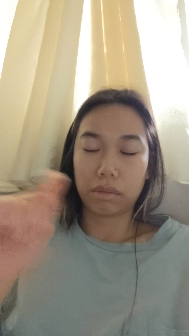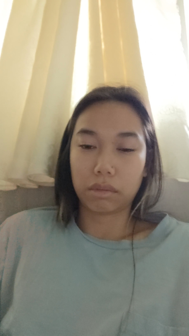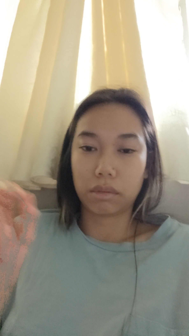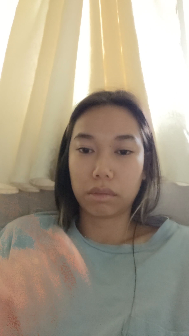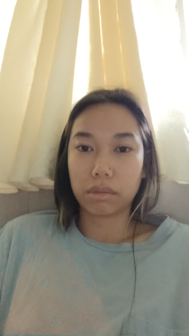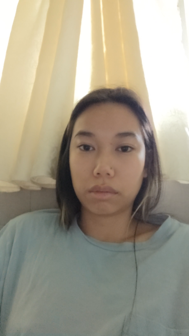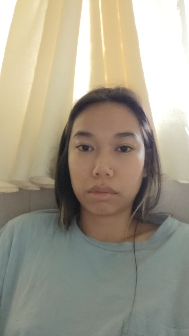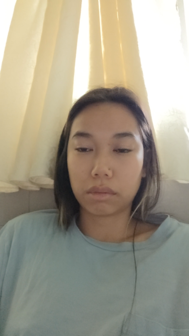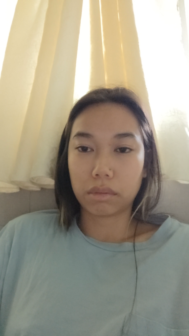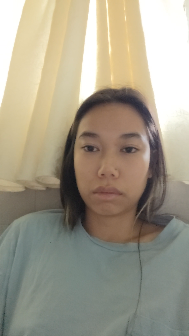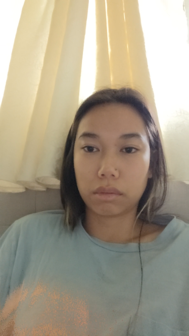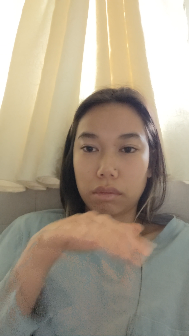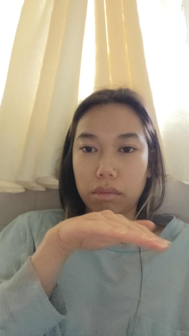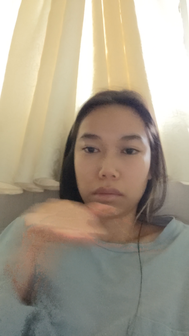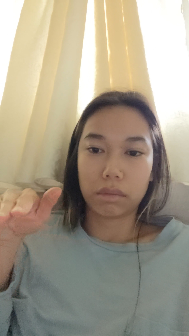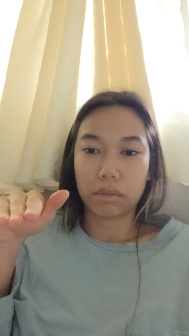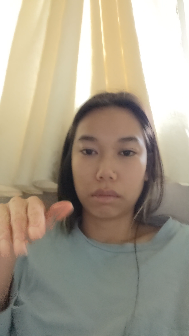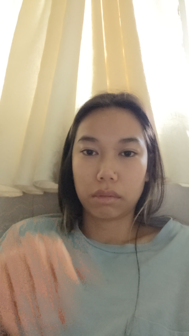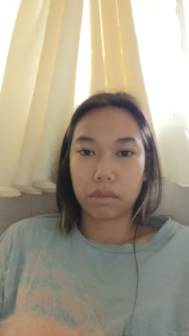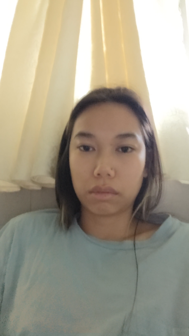nice